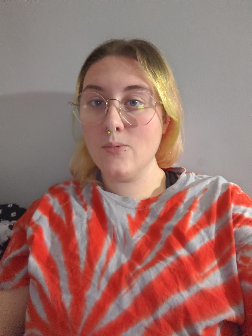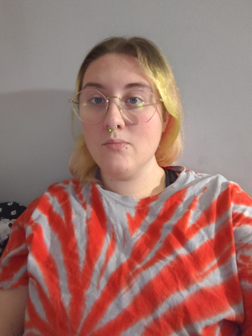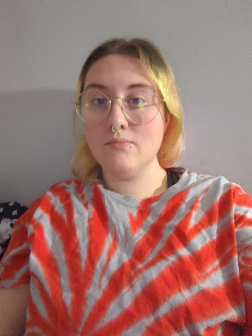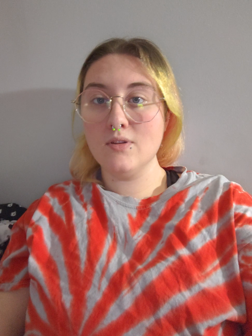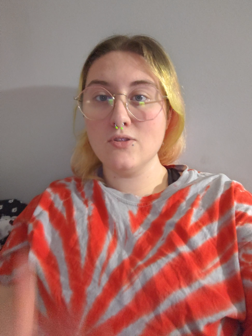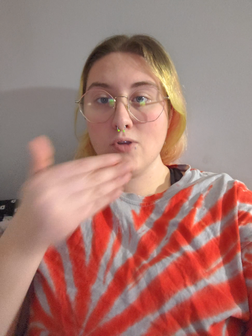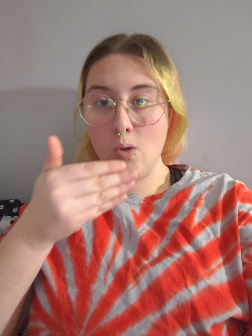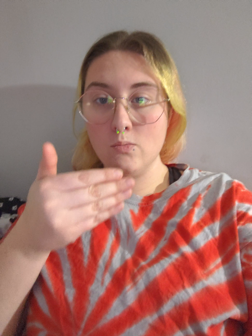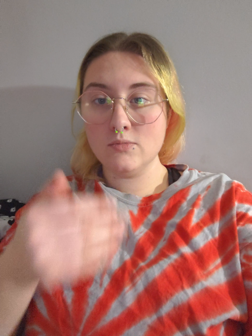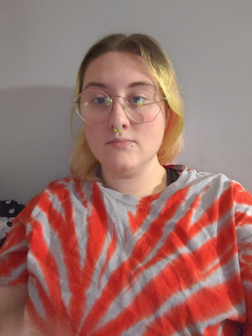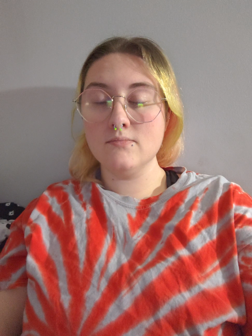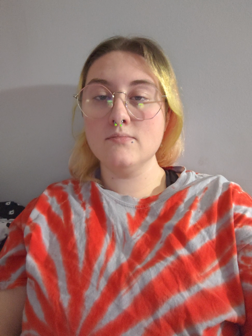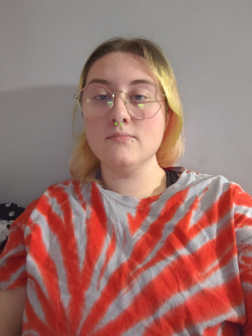close